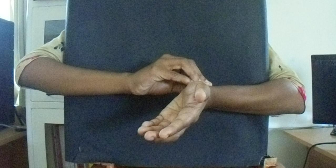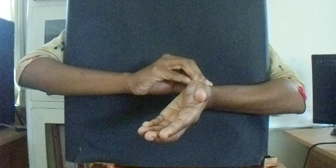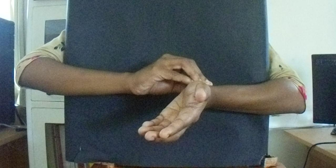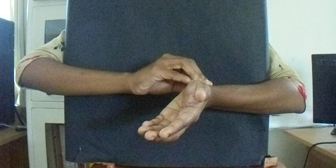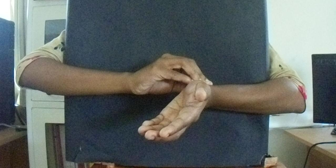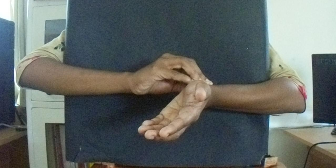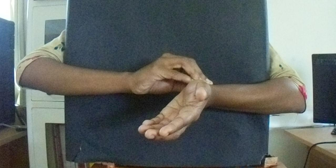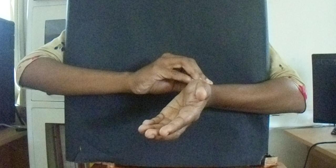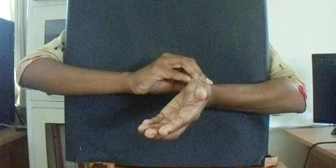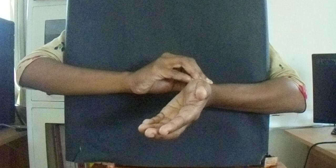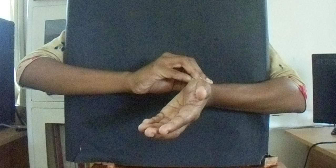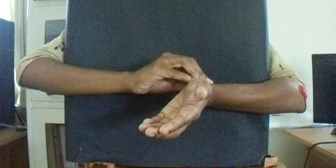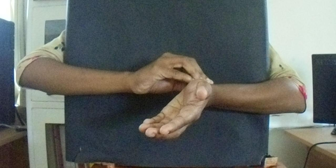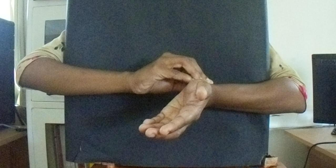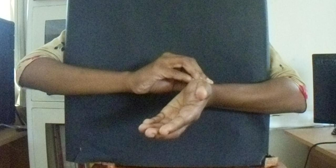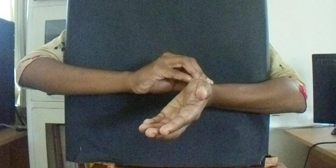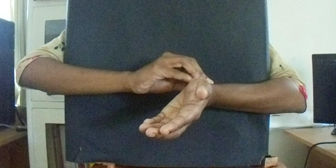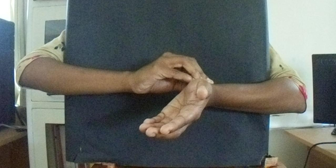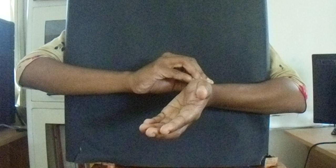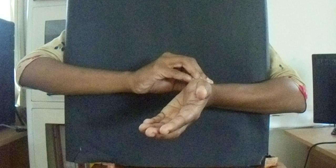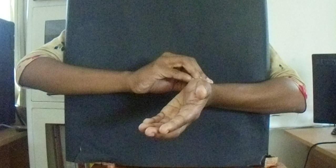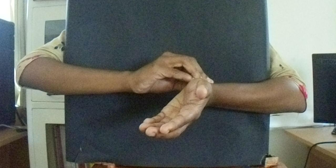doctor